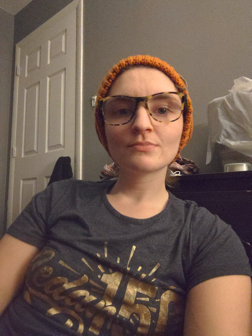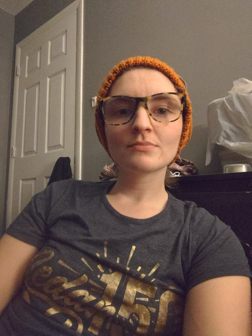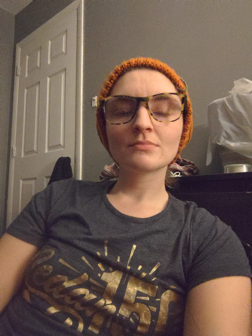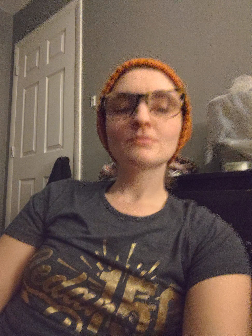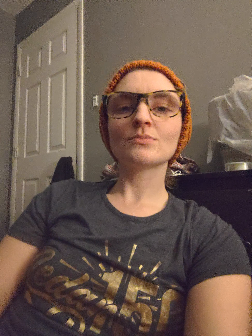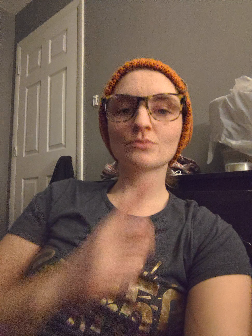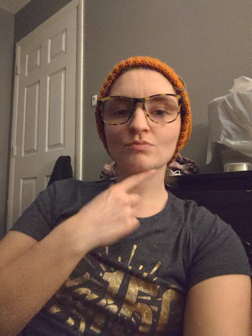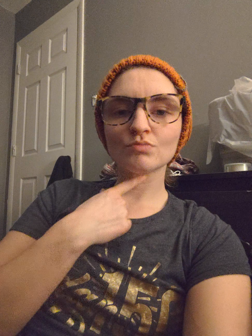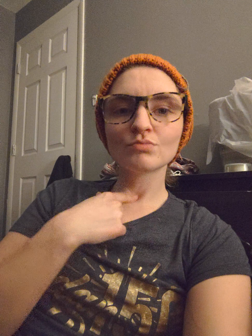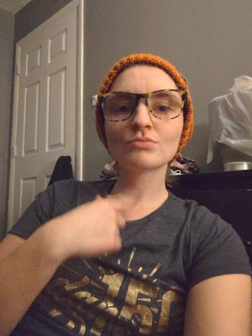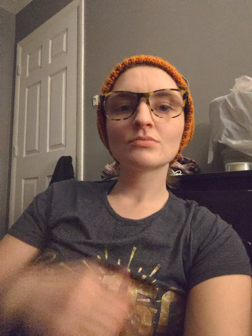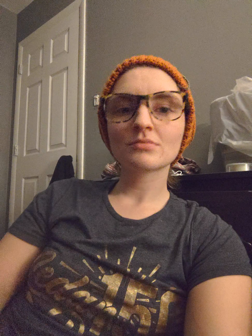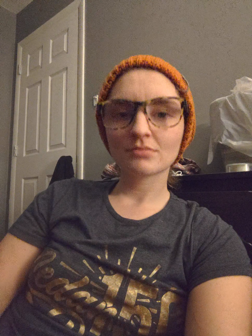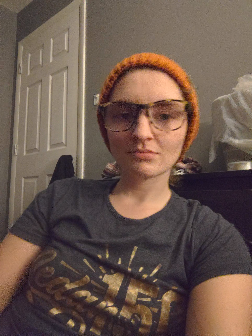thirsty